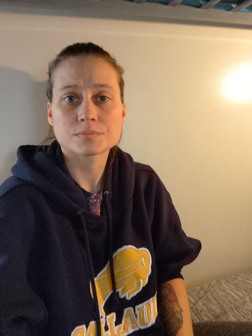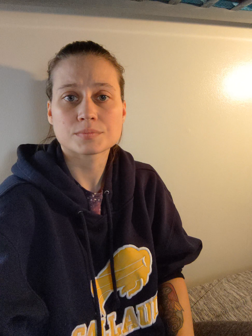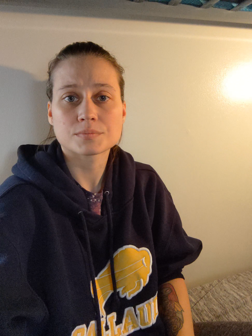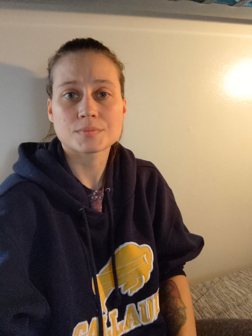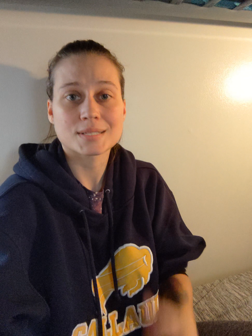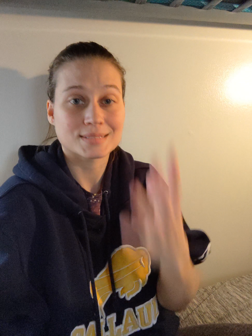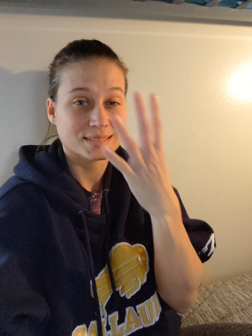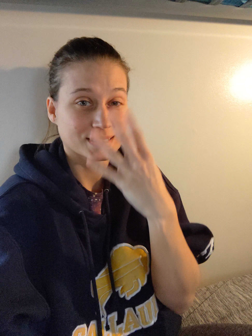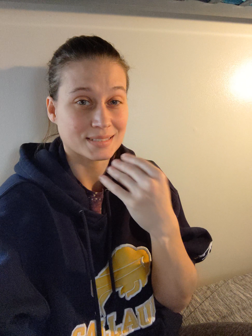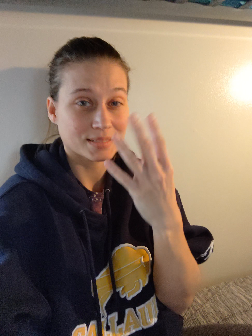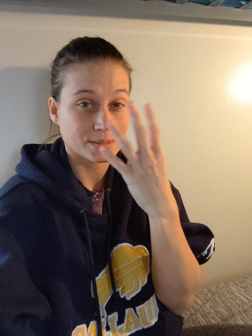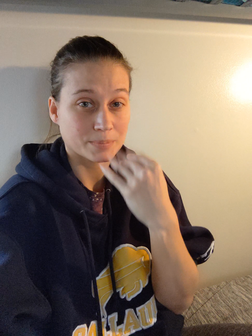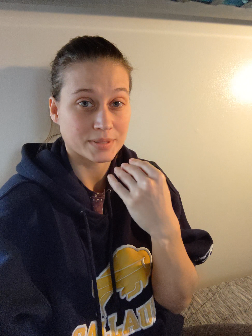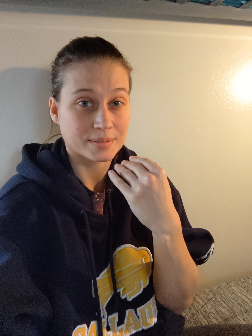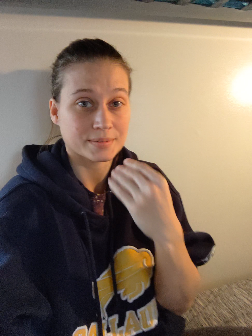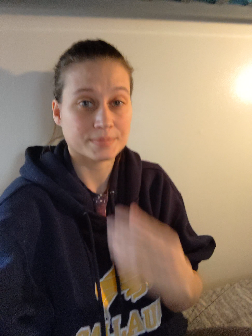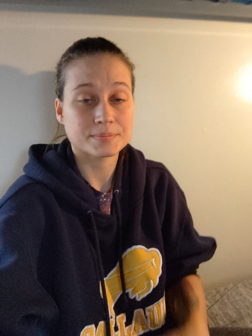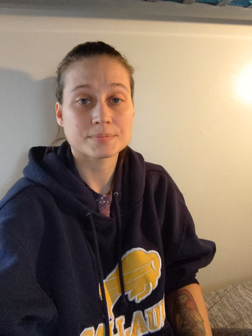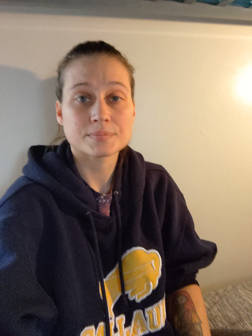sleepy